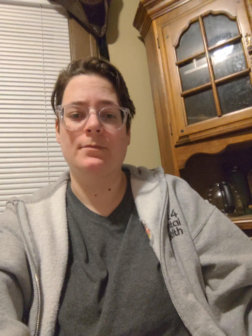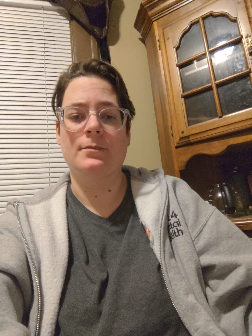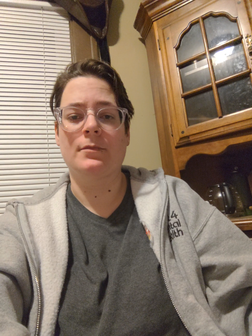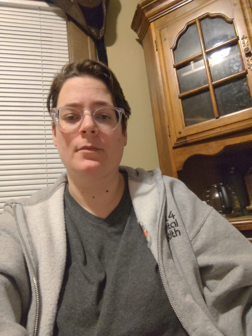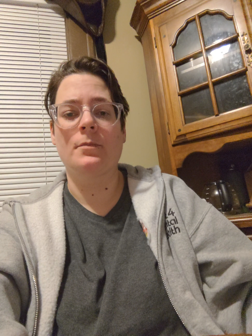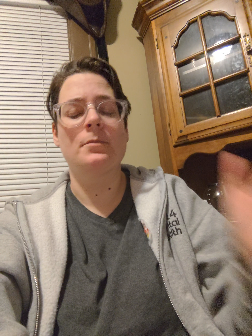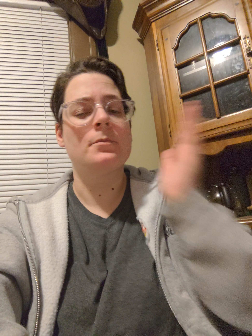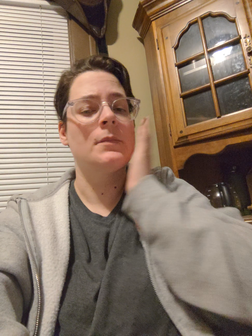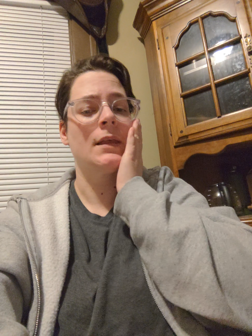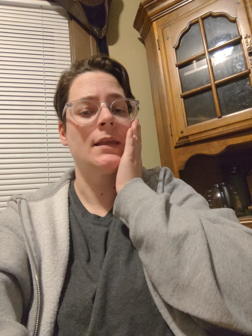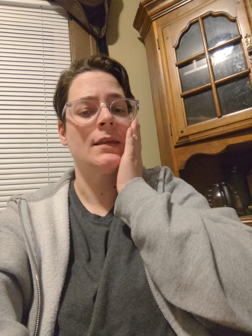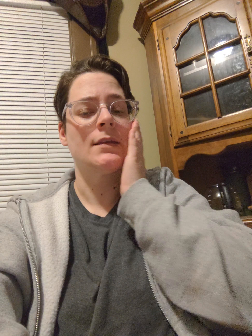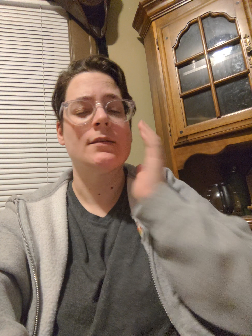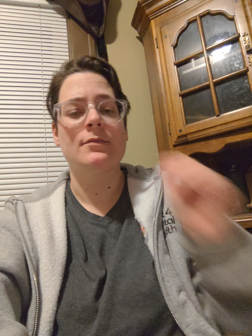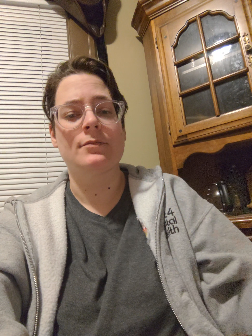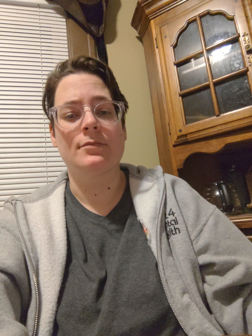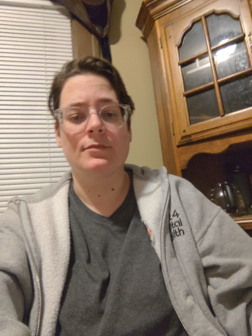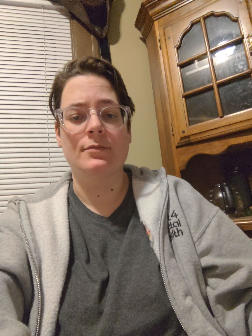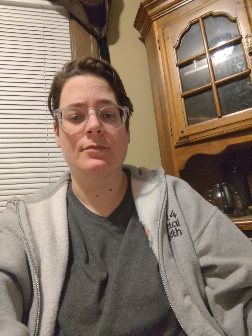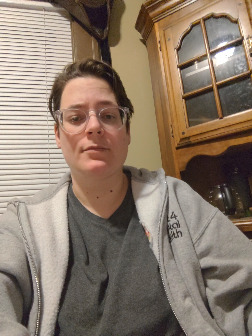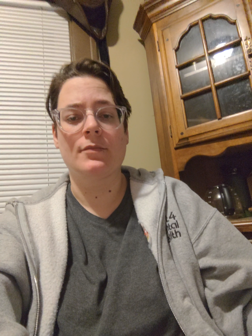bed